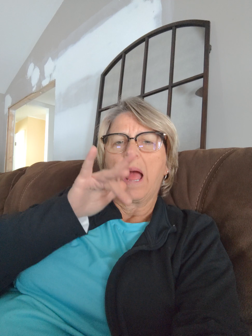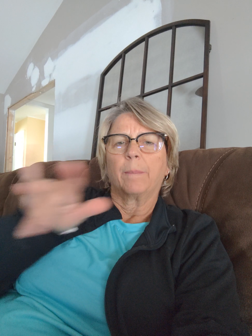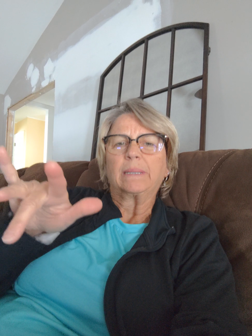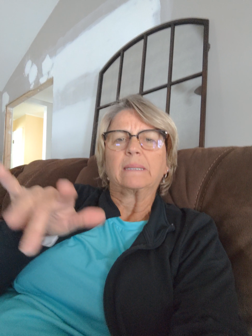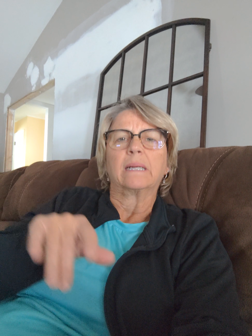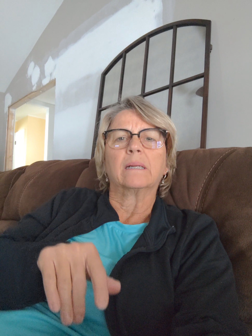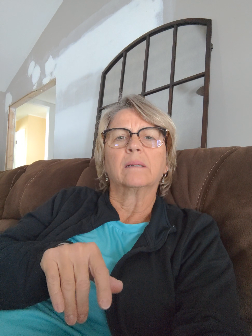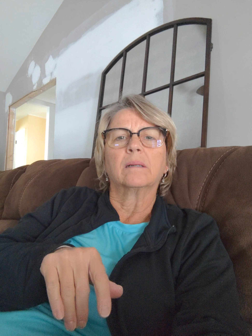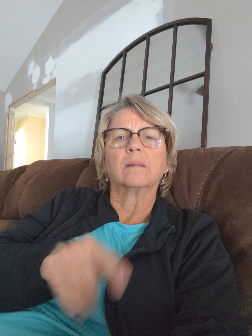empty